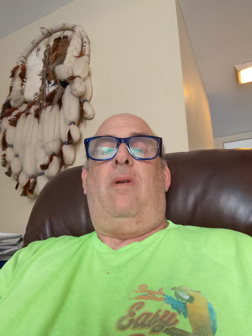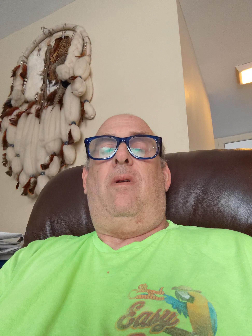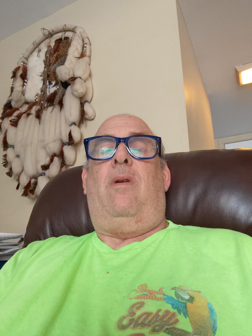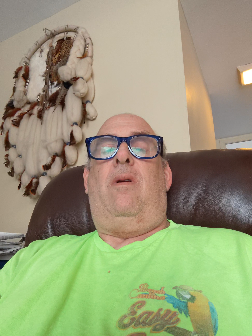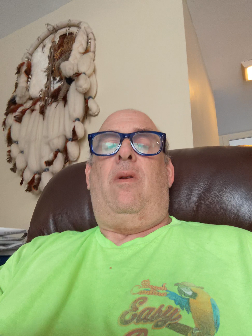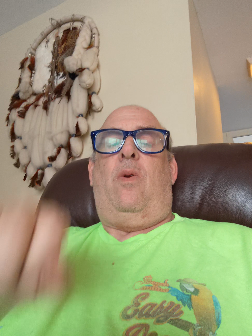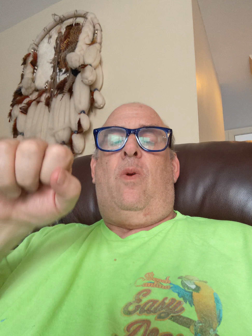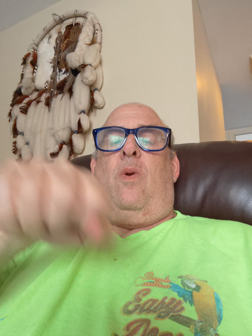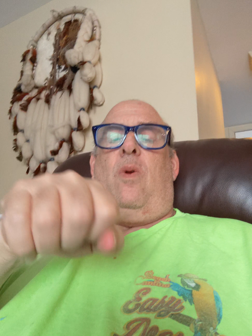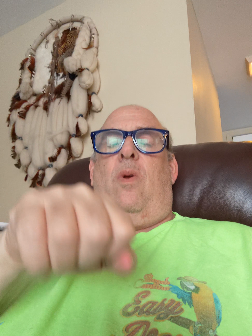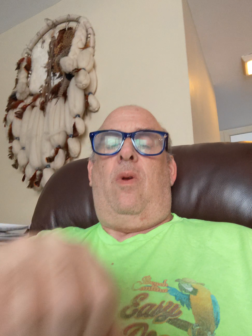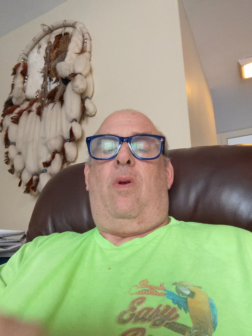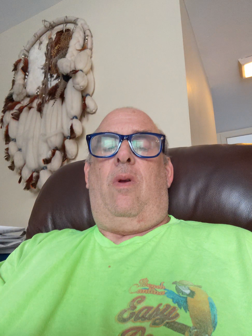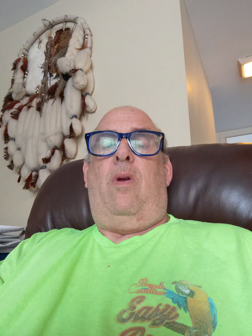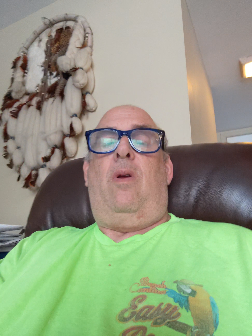shoe